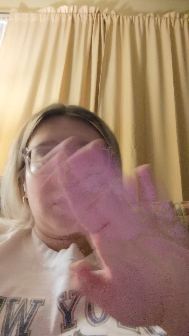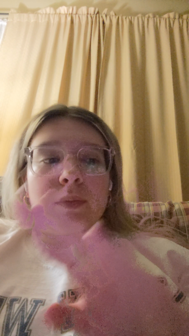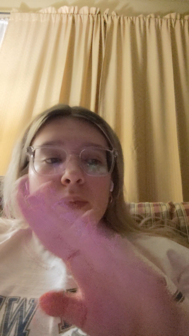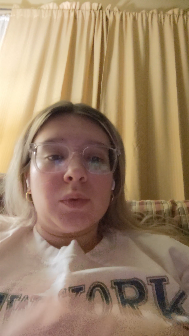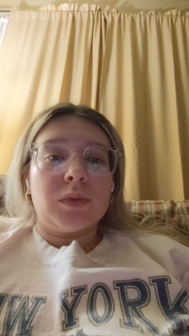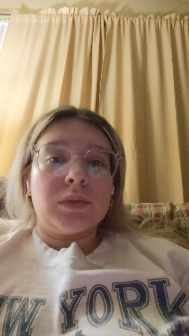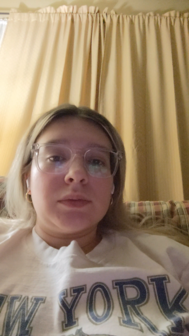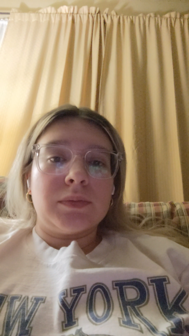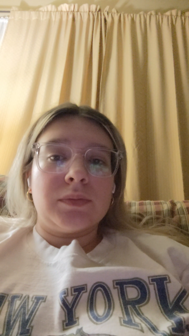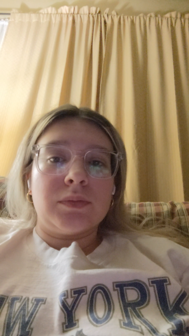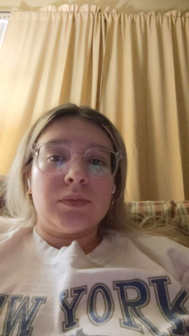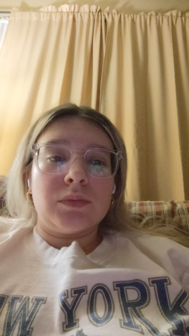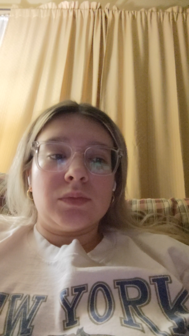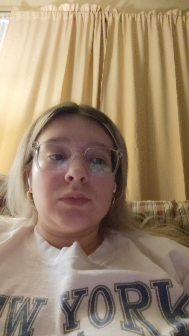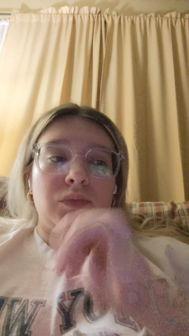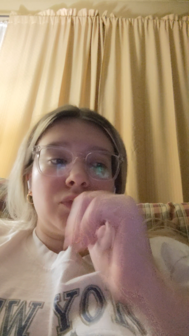don't